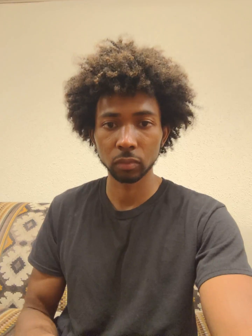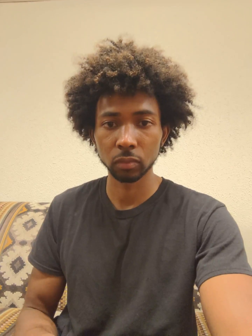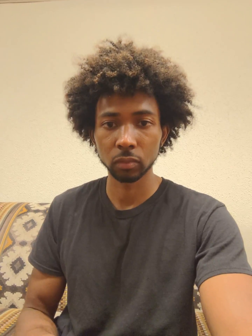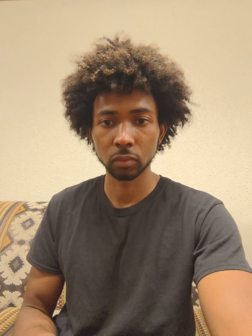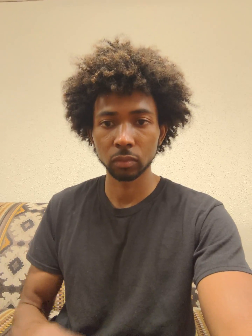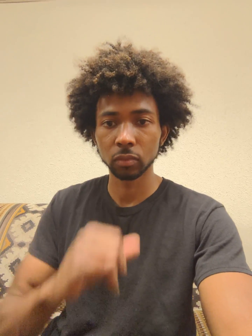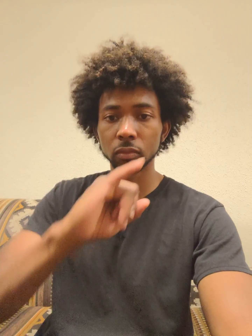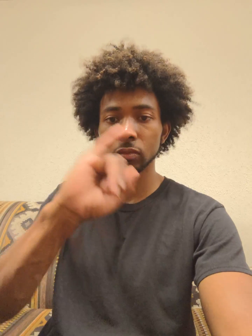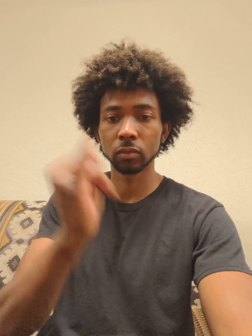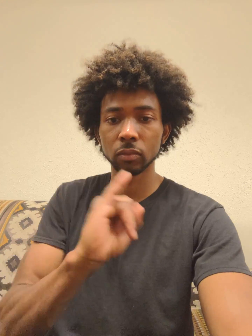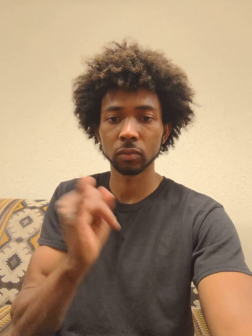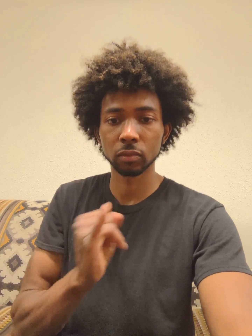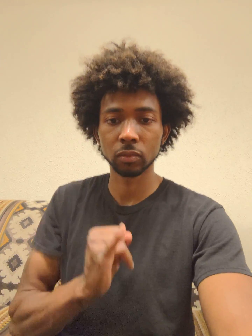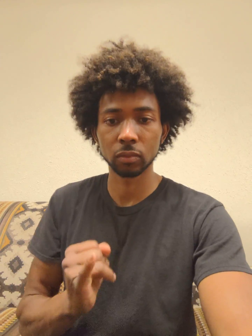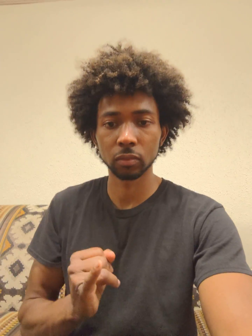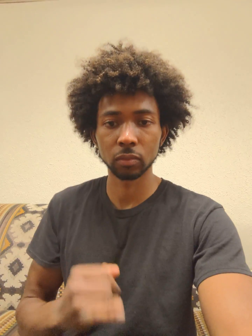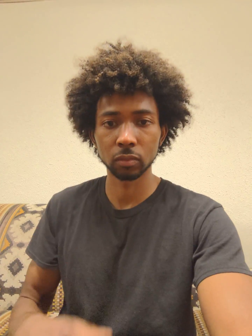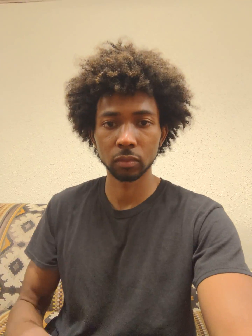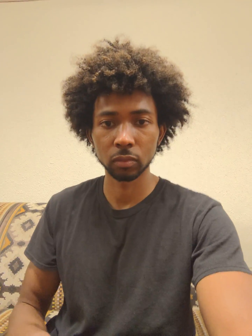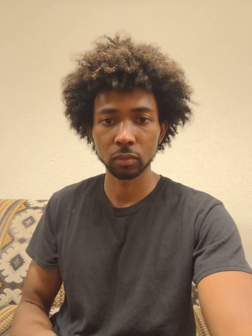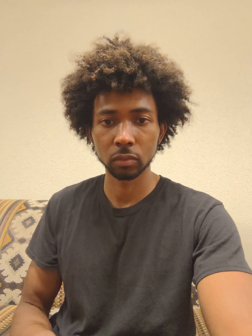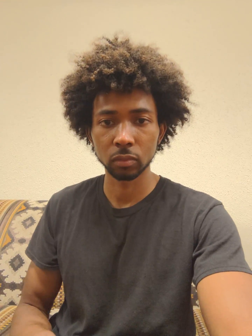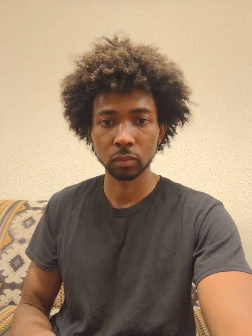draw